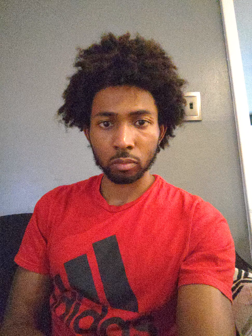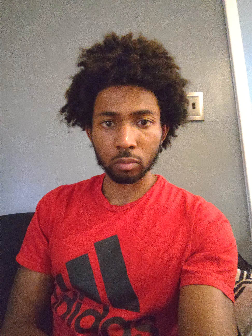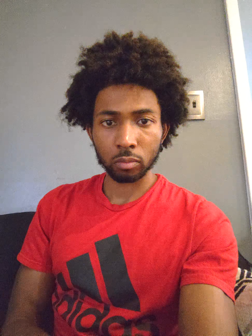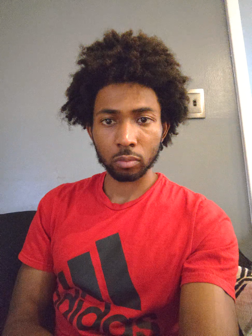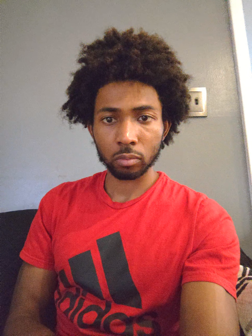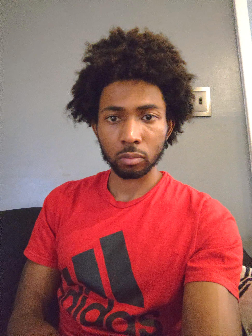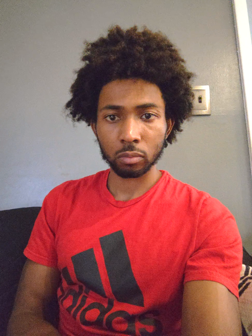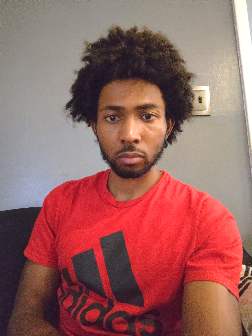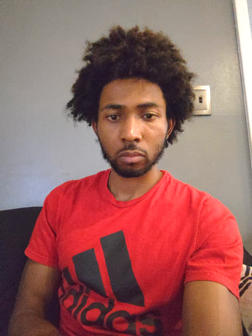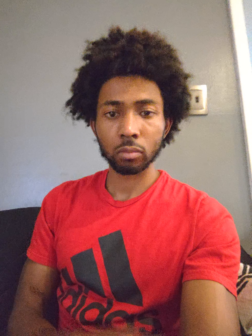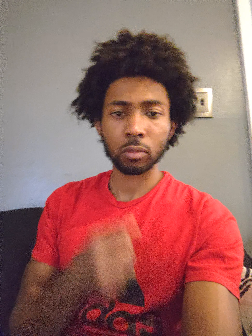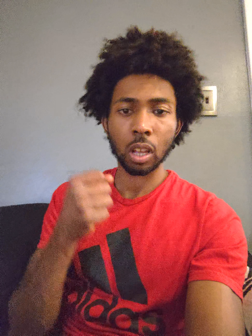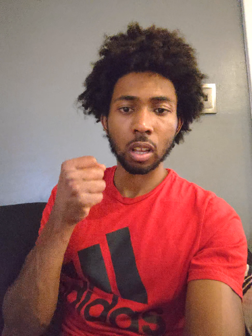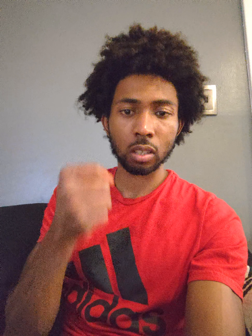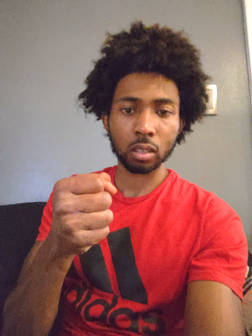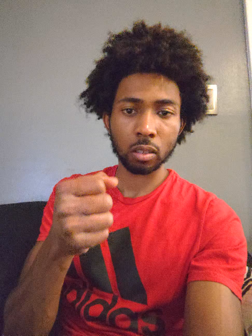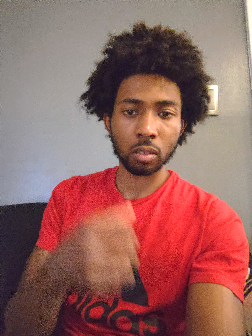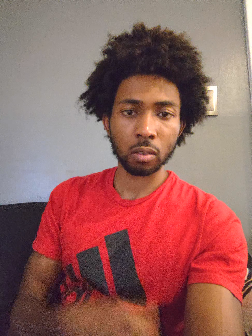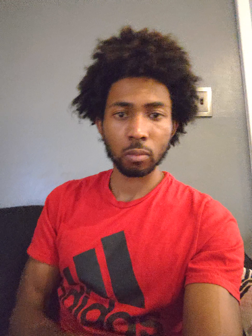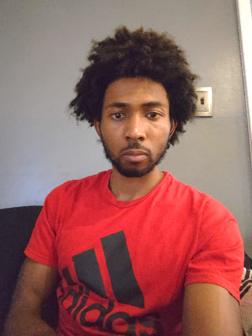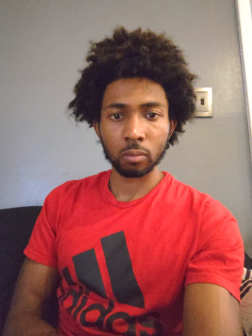hit